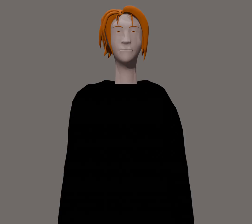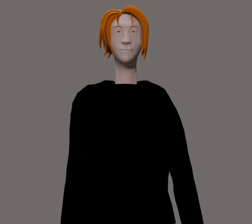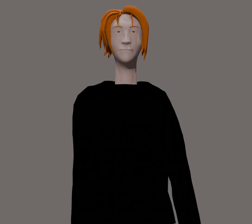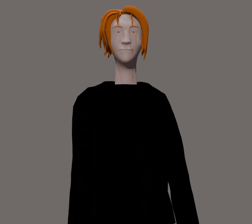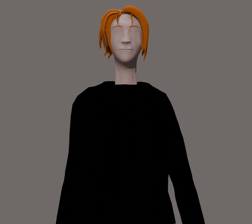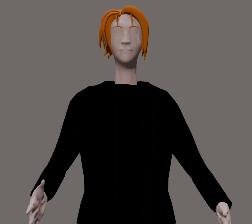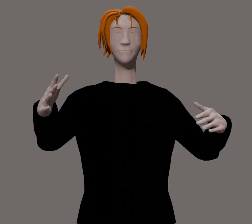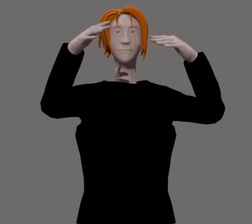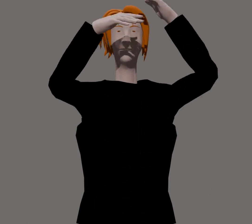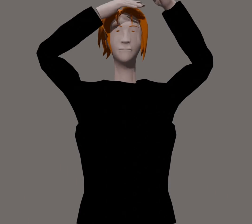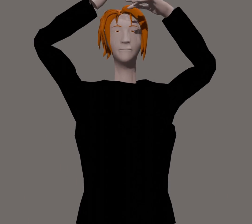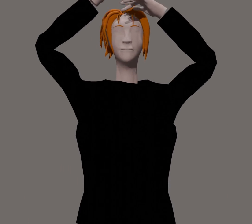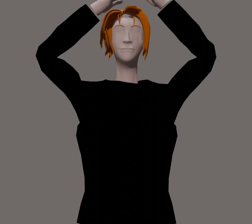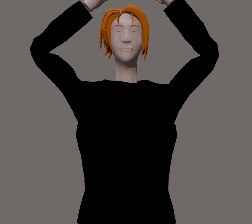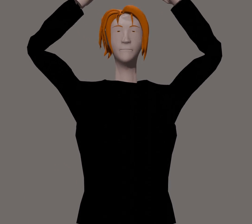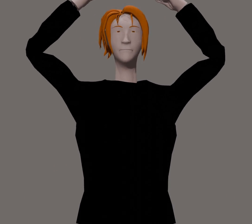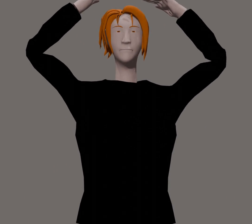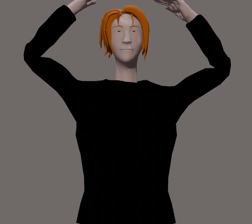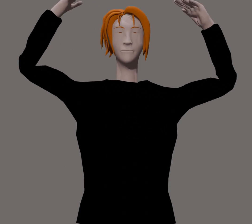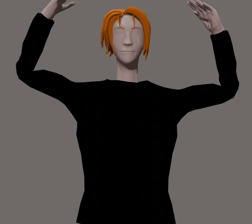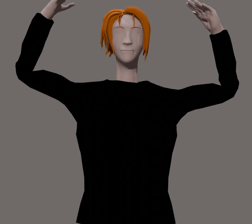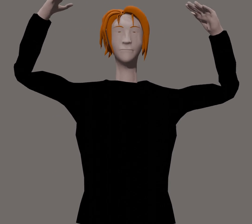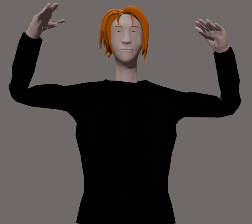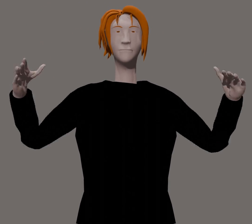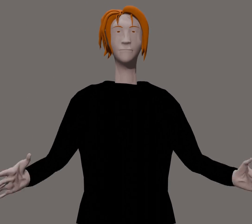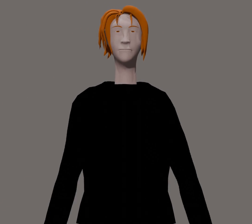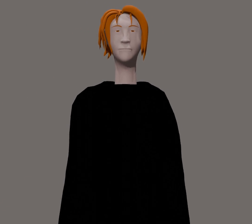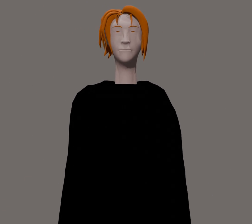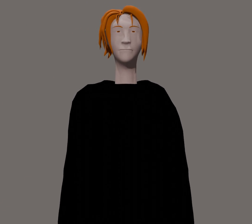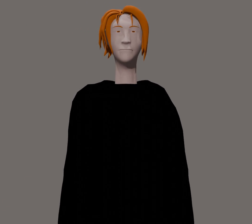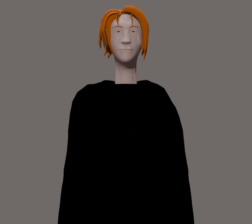Celestial